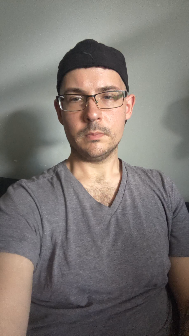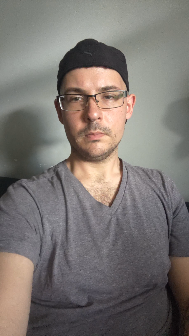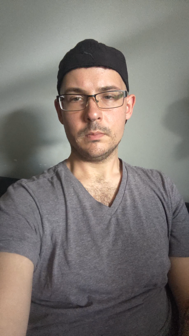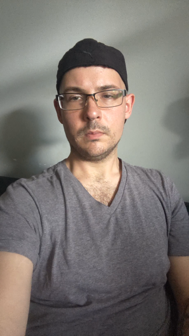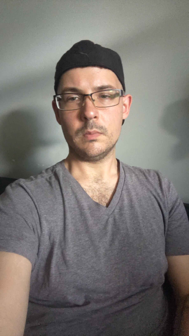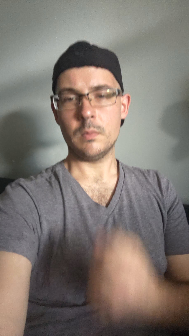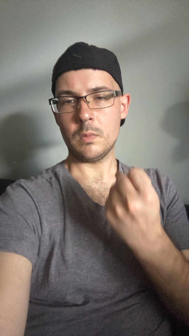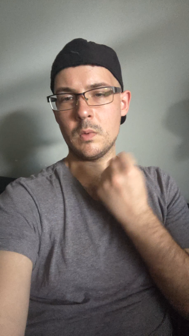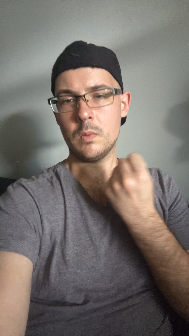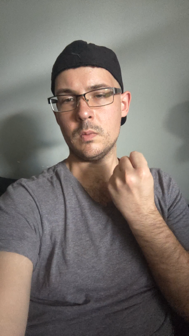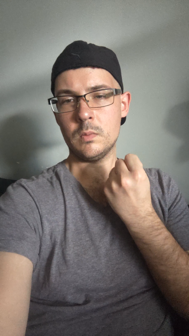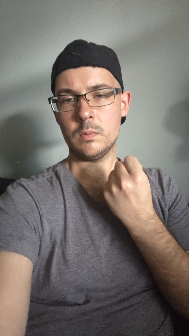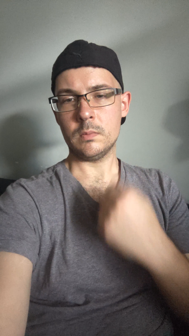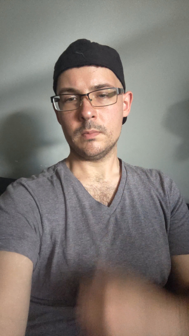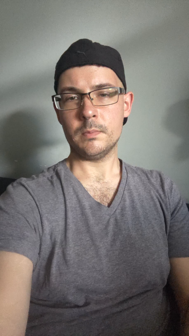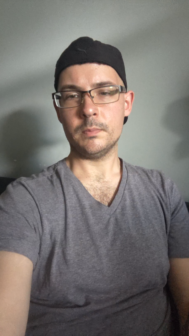hold